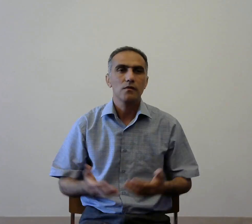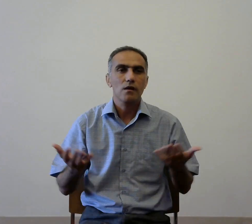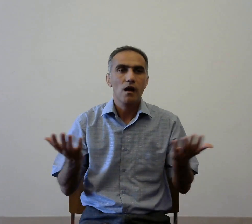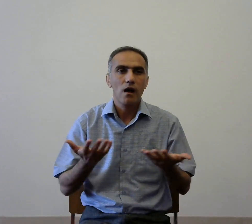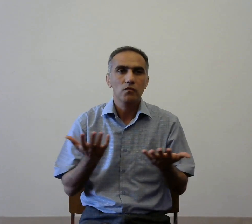harda